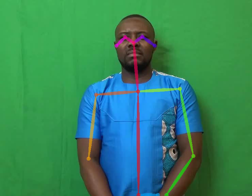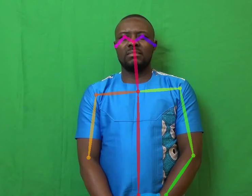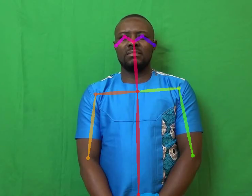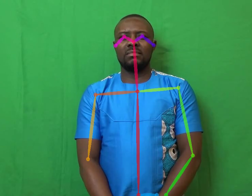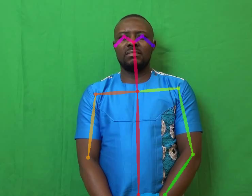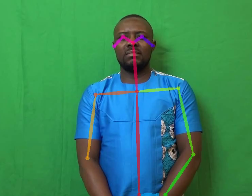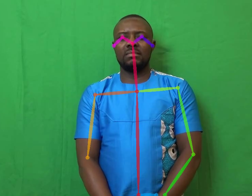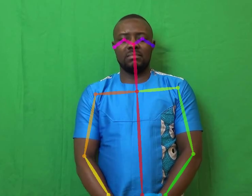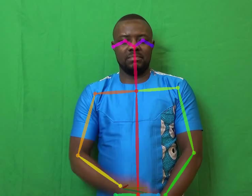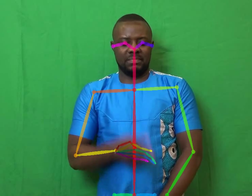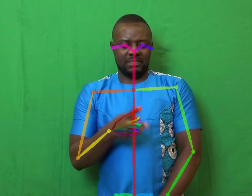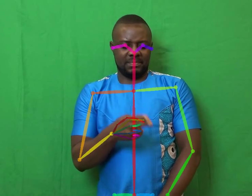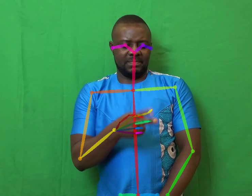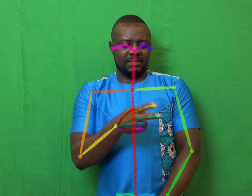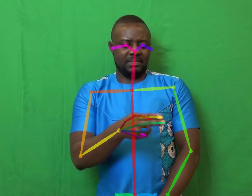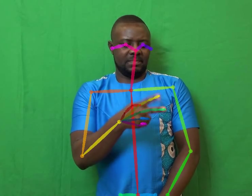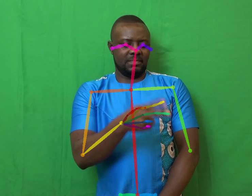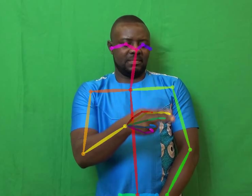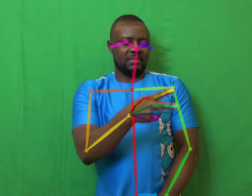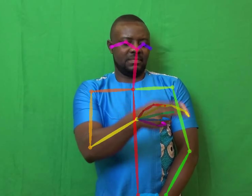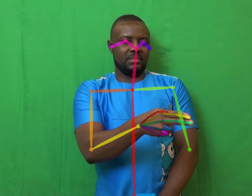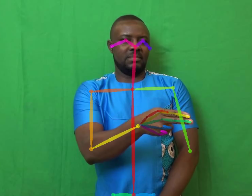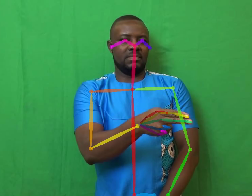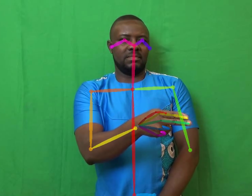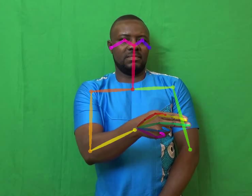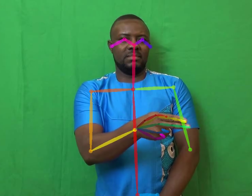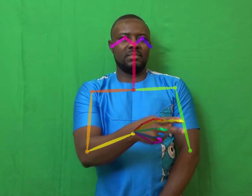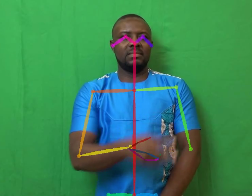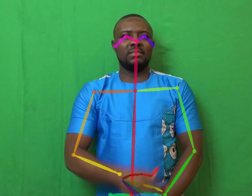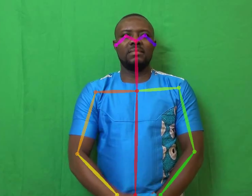scissor